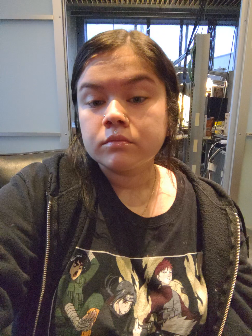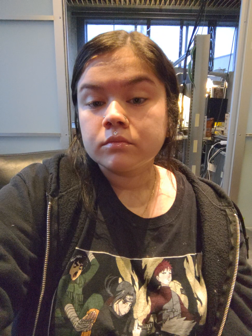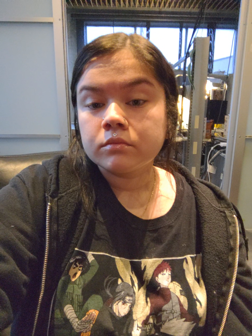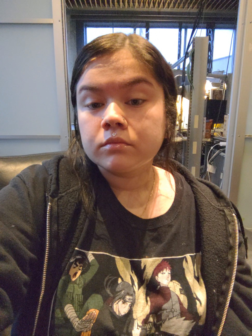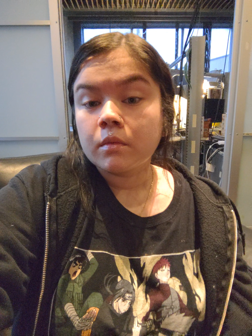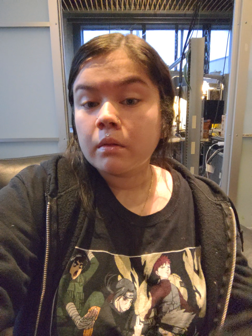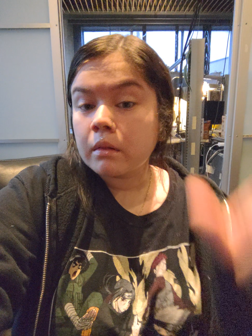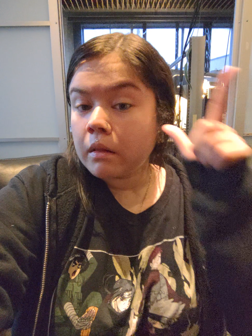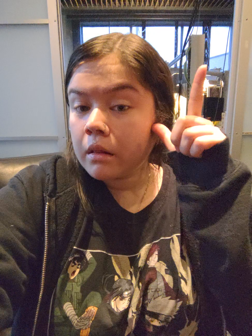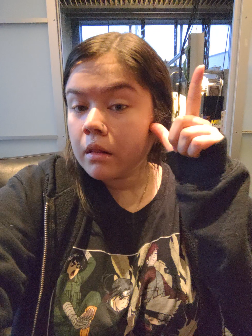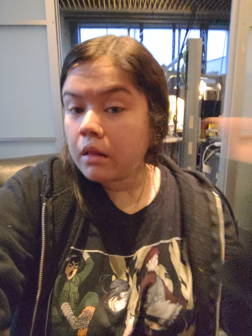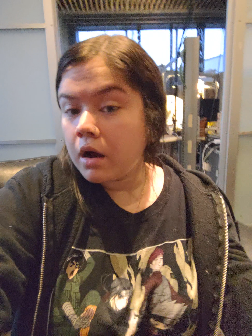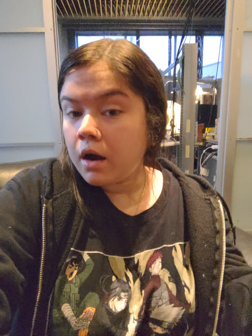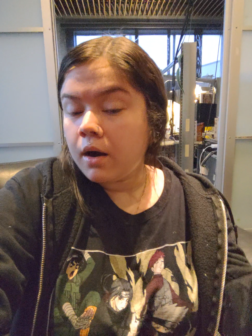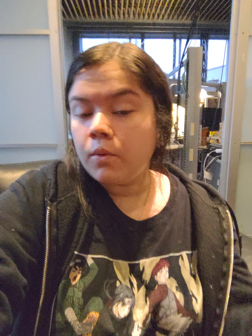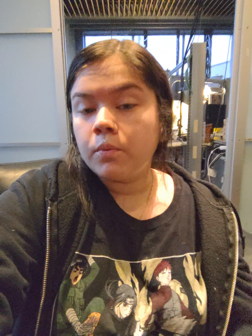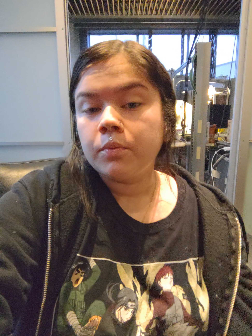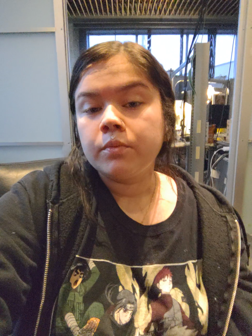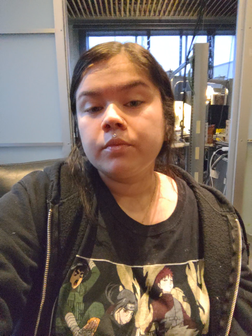loud